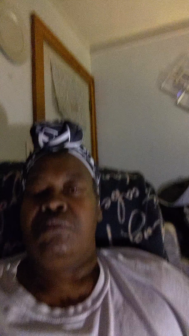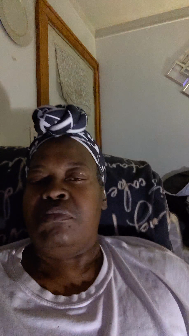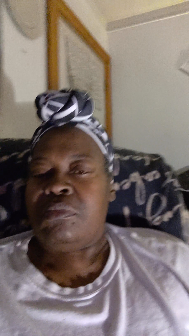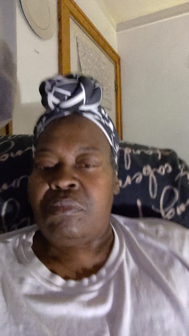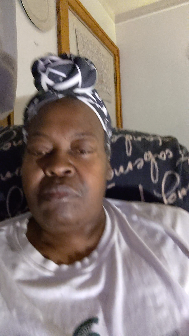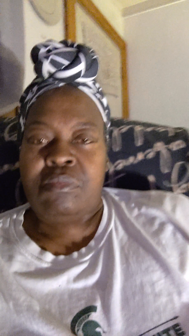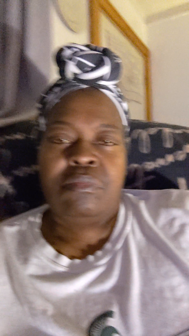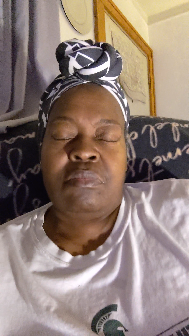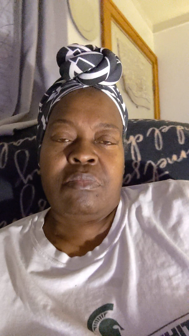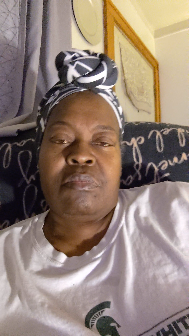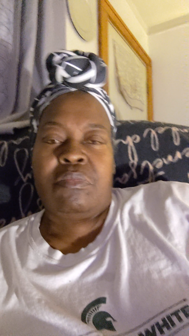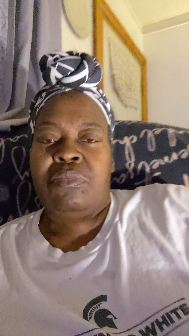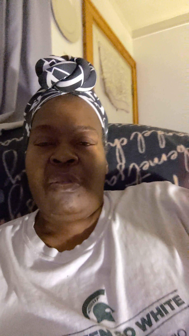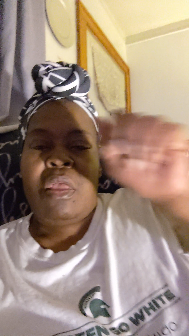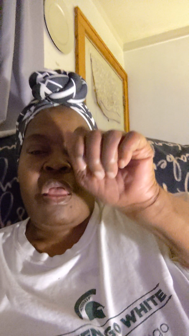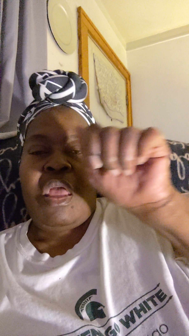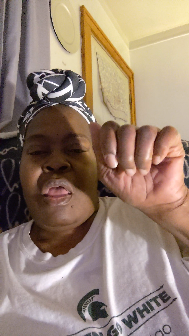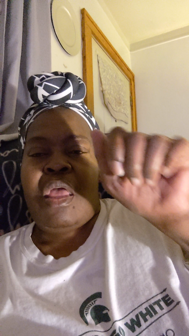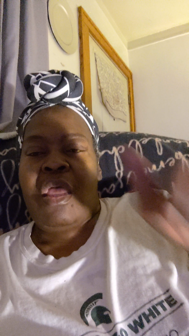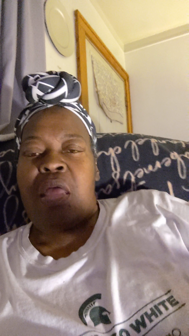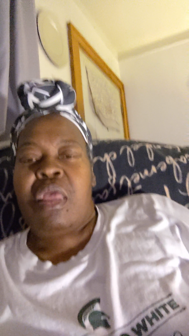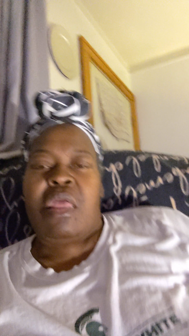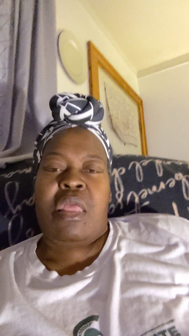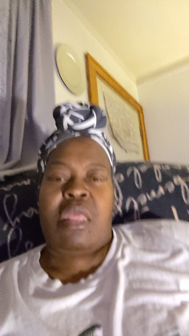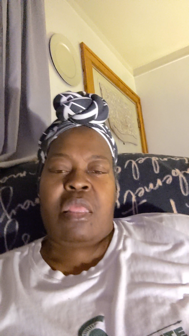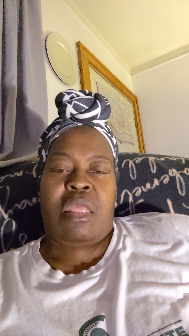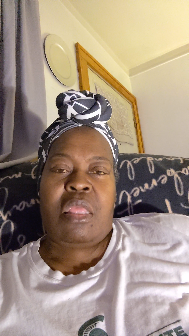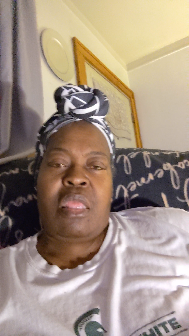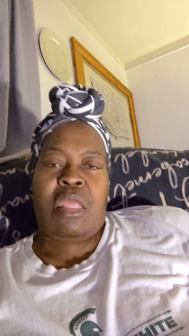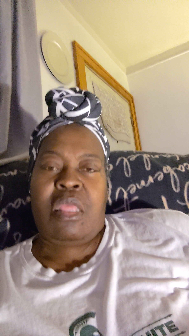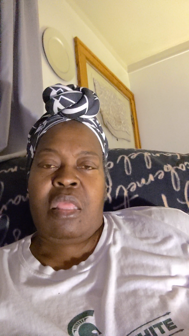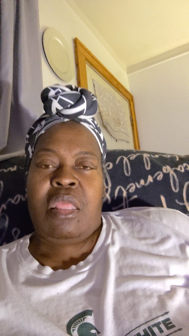a